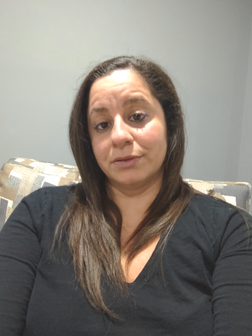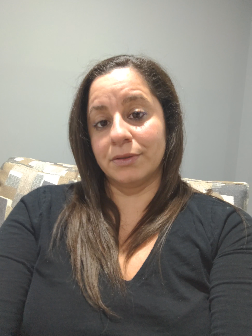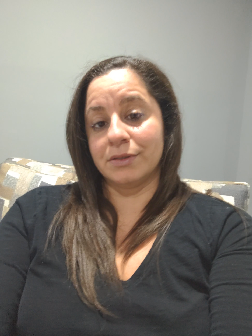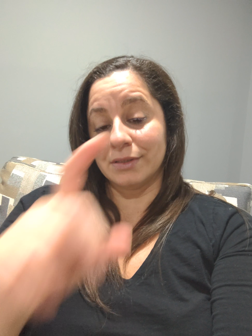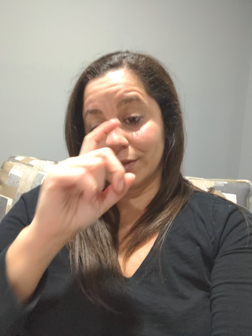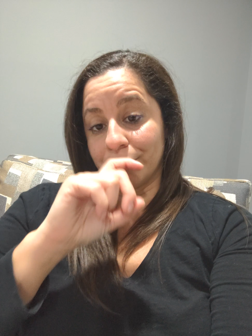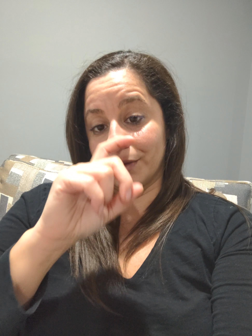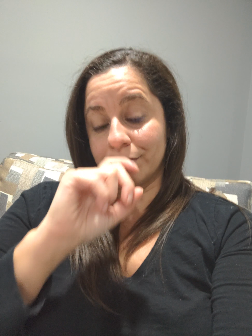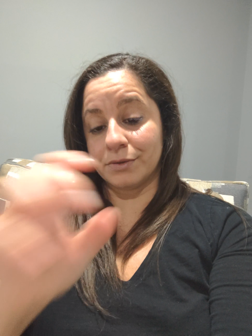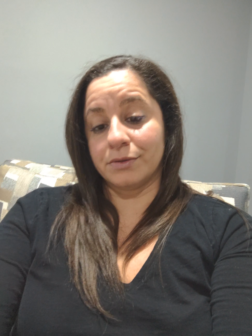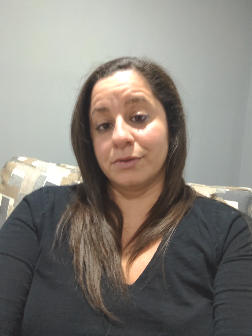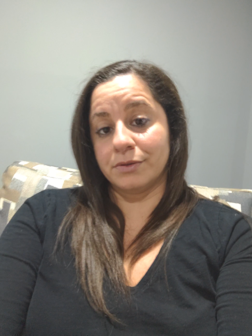doll